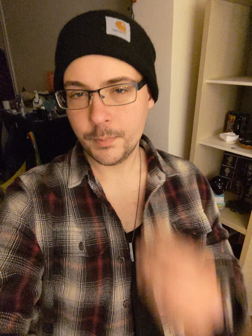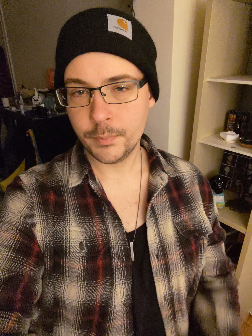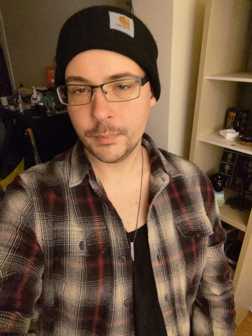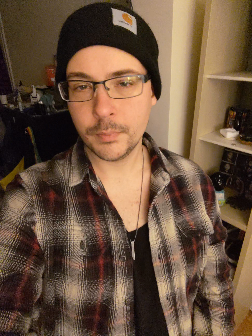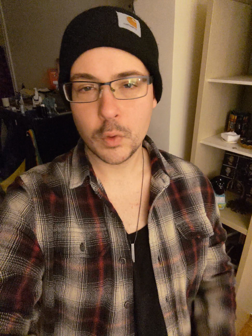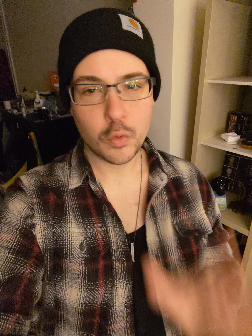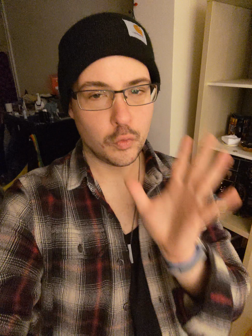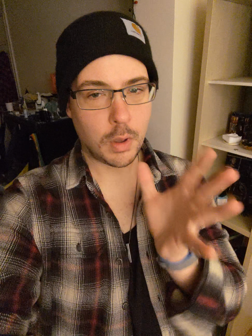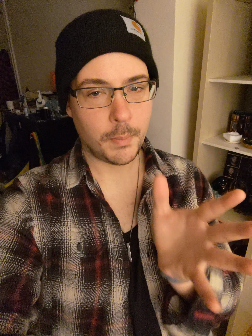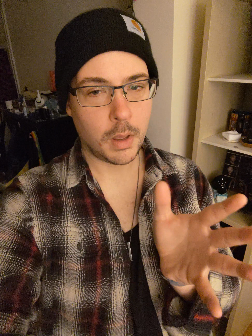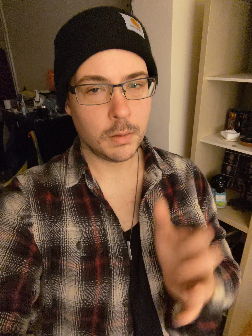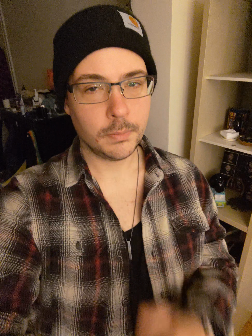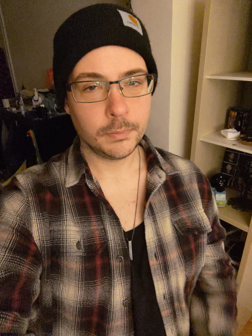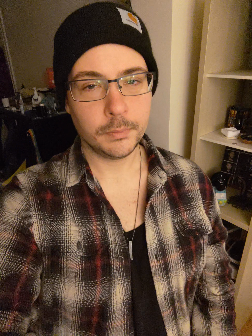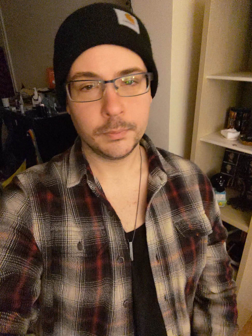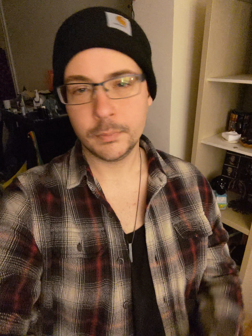grandma